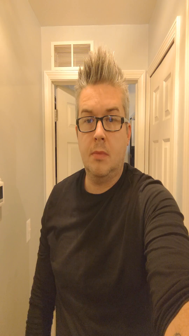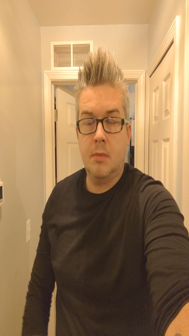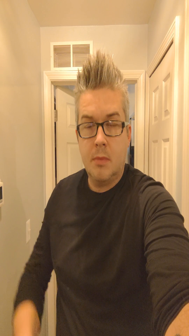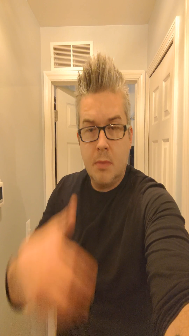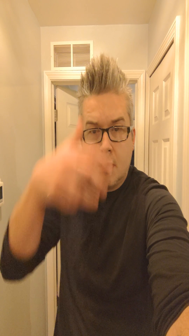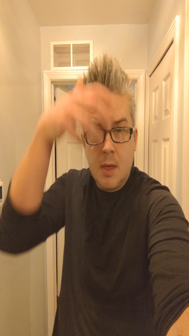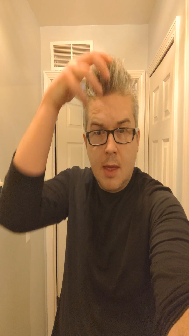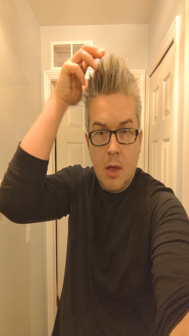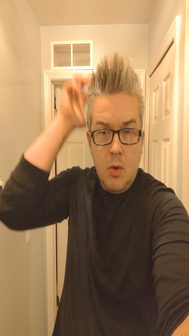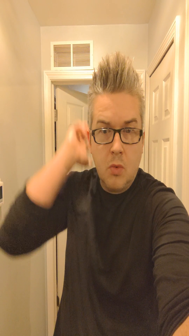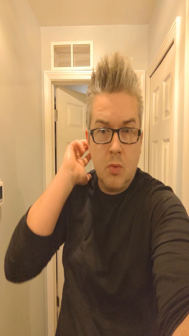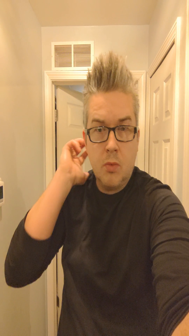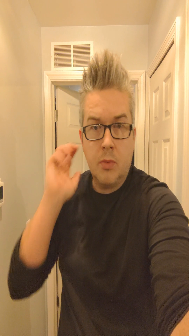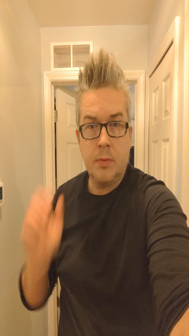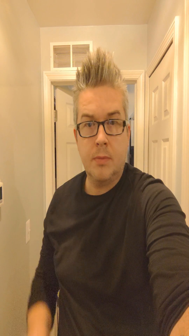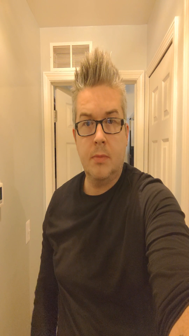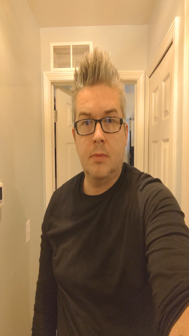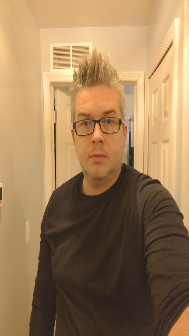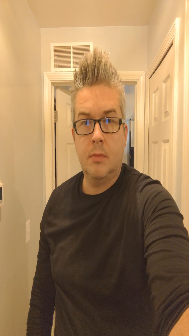lion